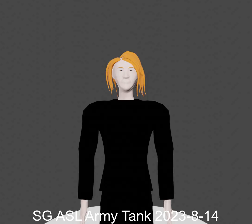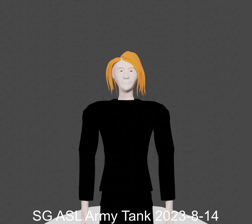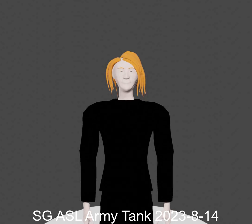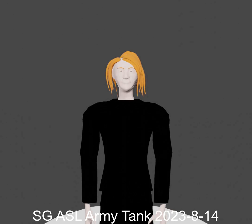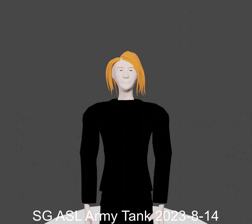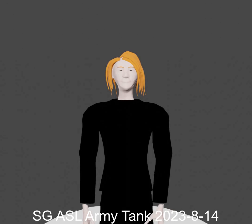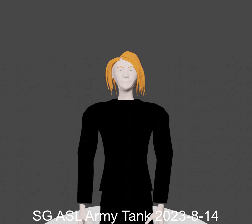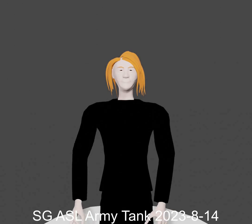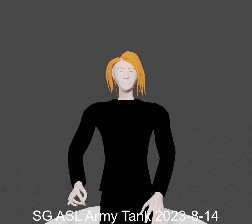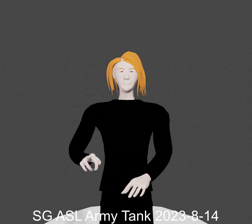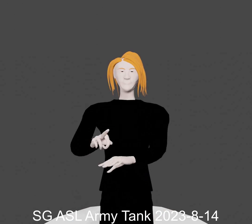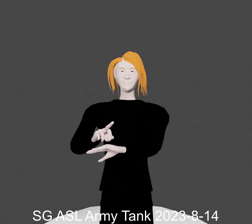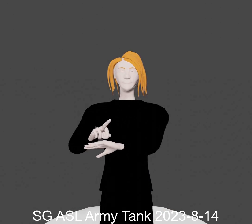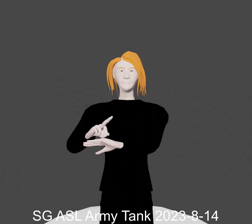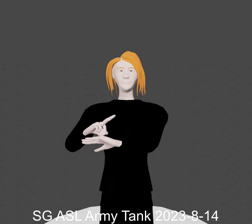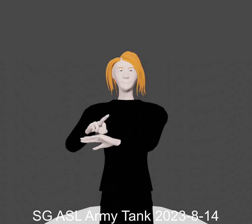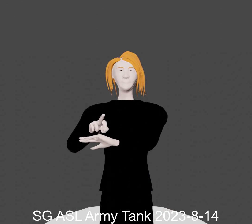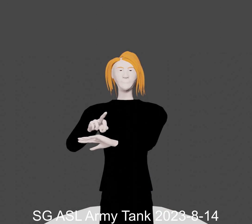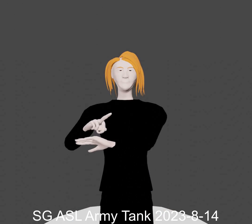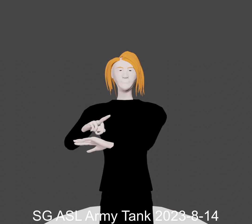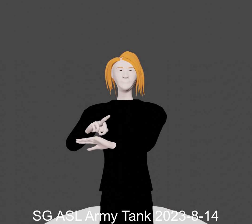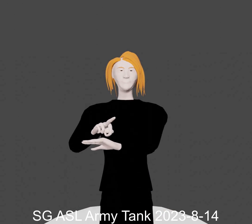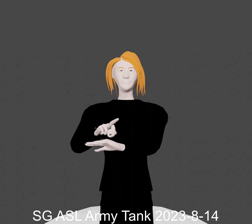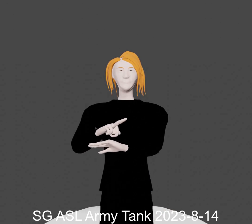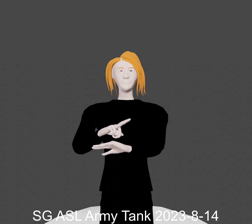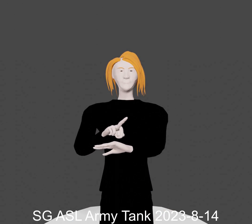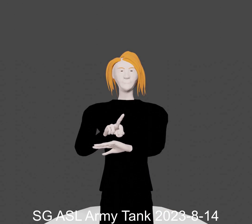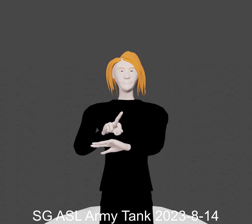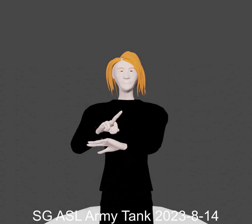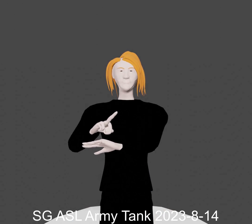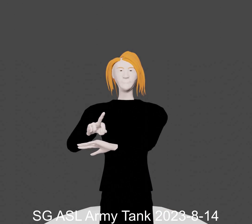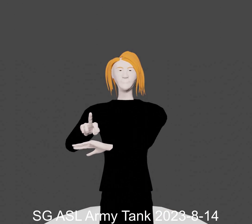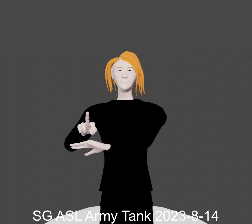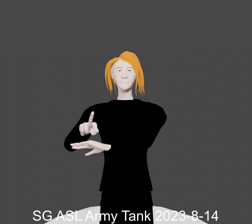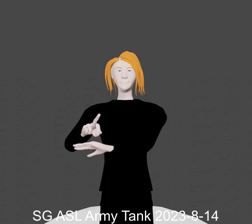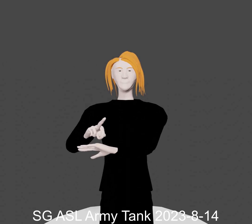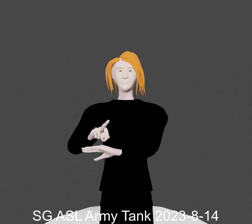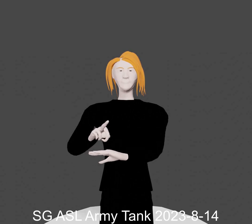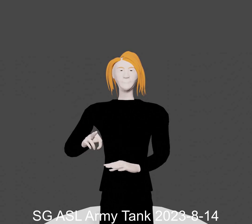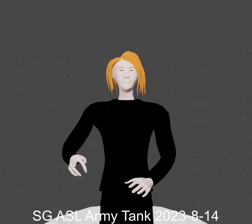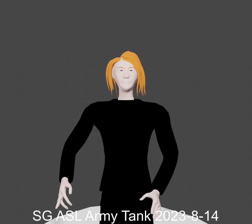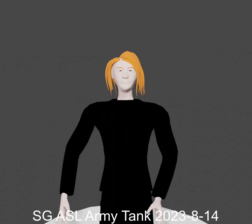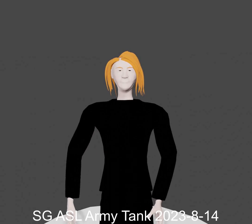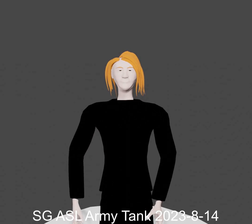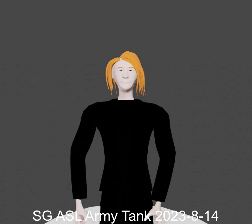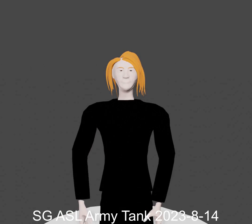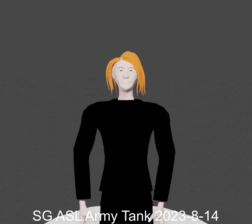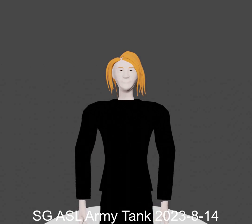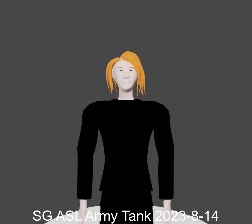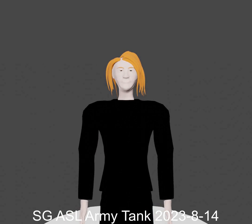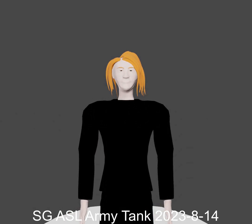Army Tank